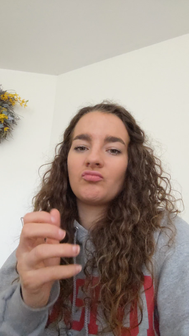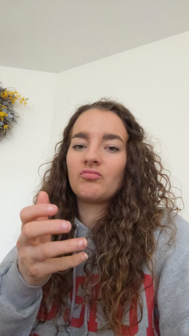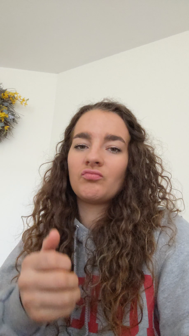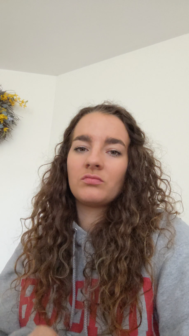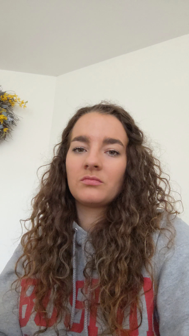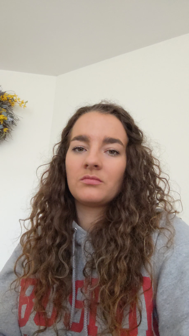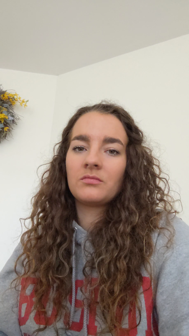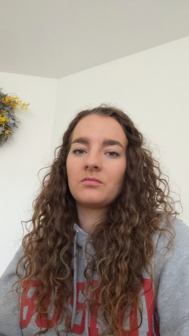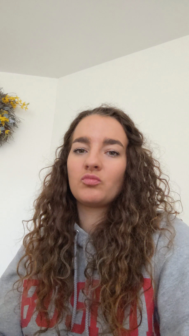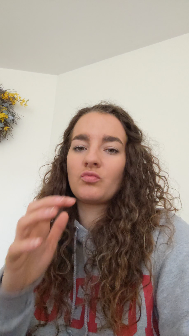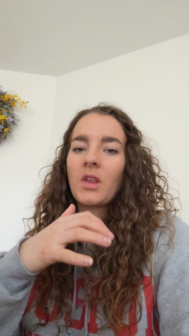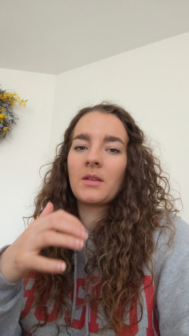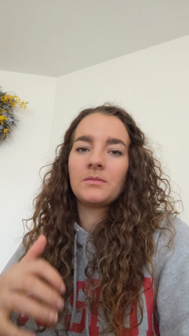grapes